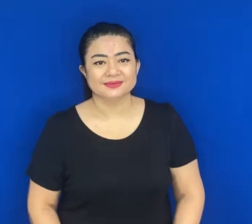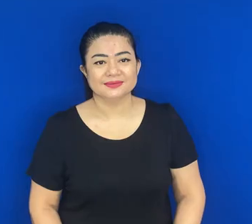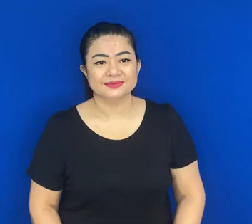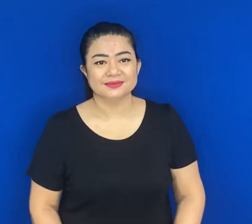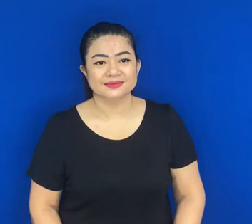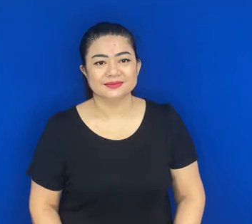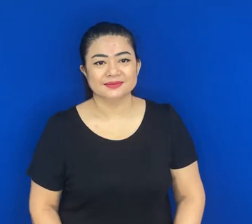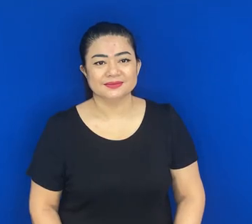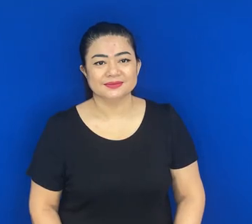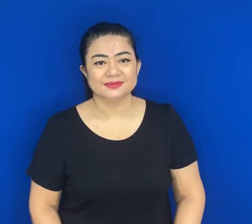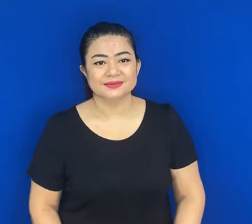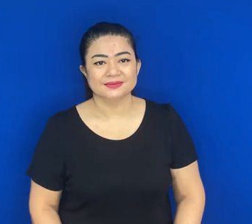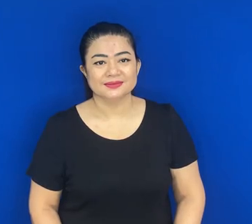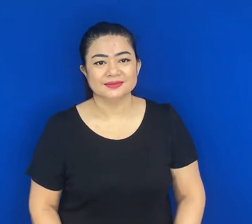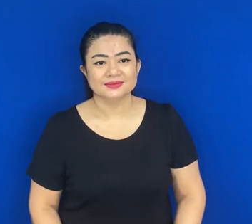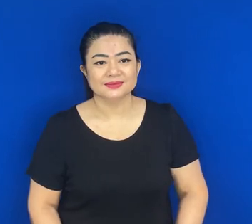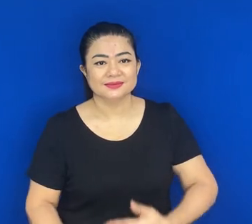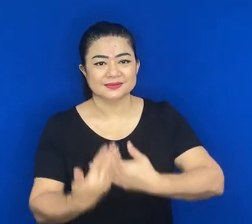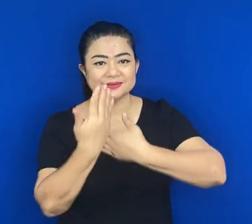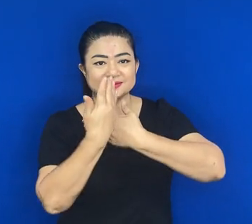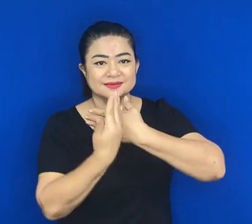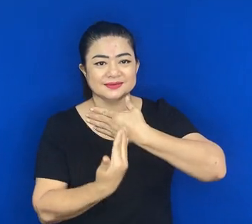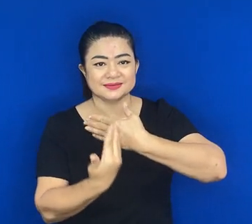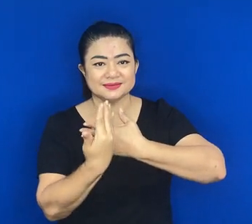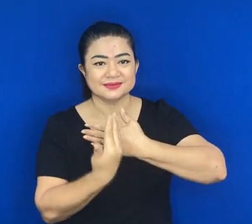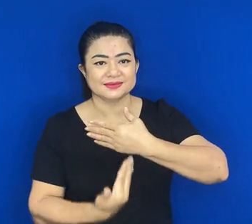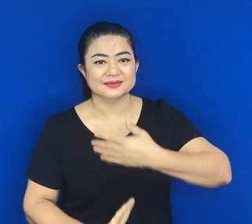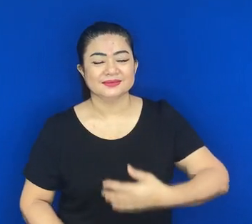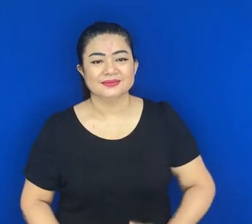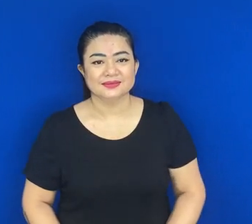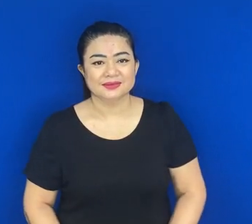bread